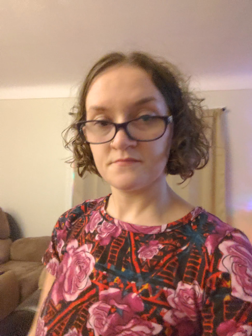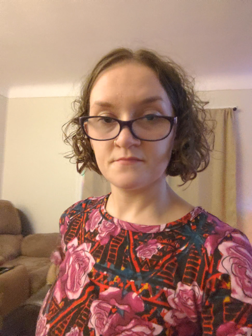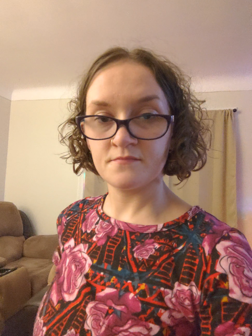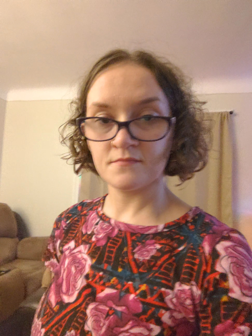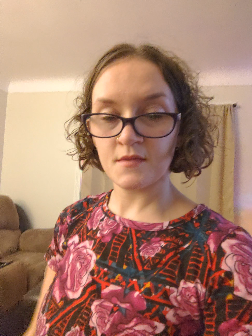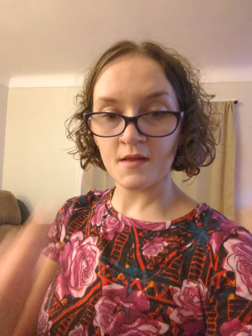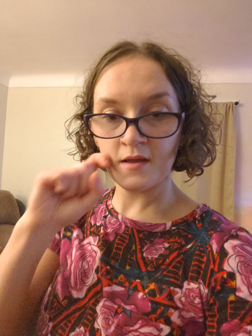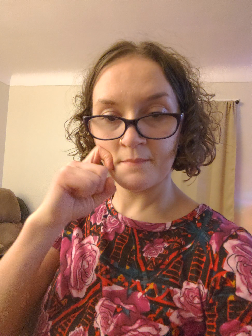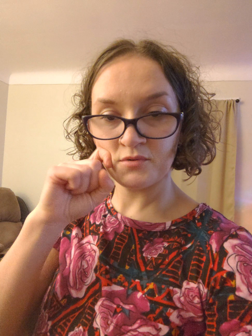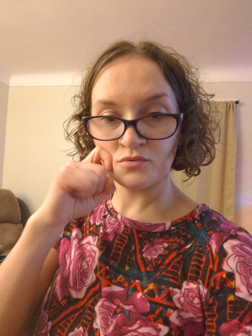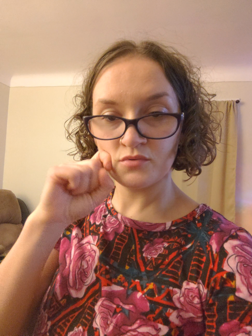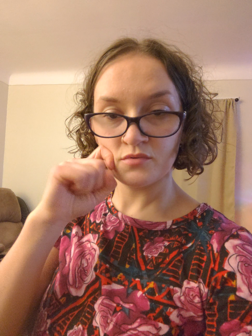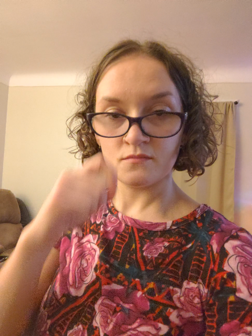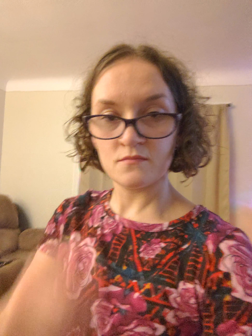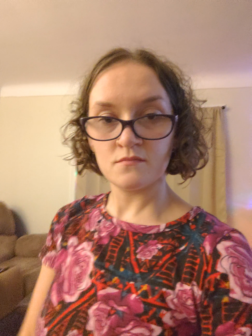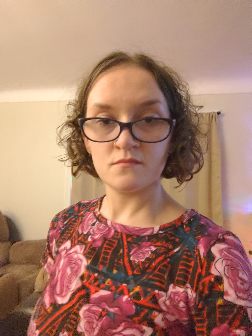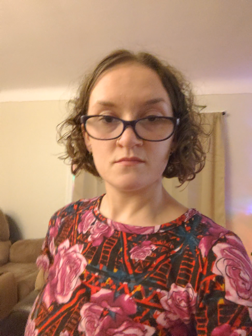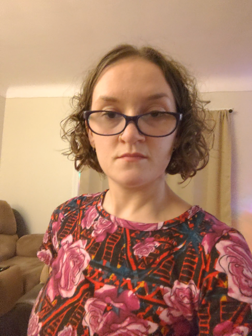apple